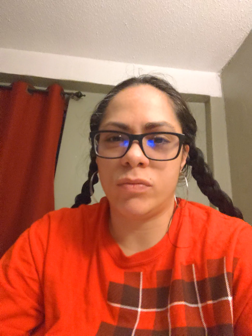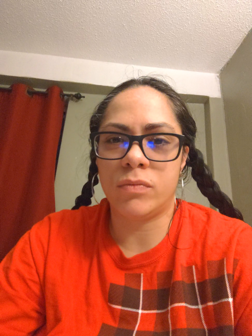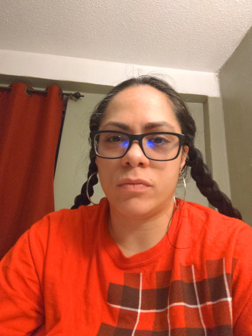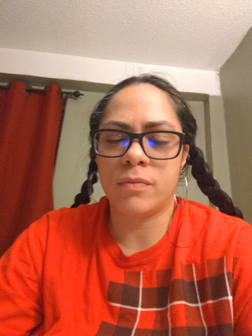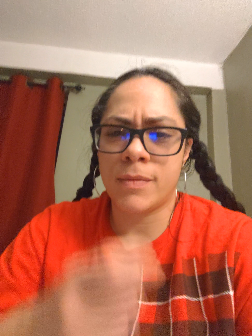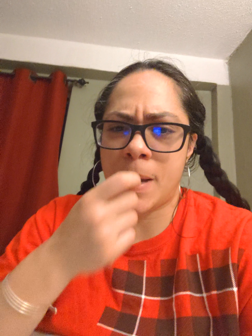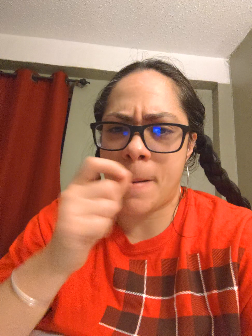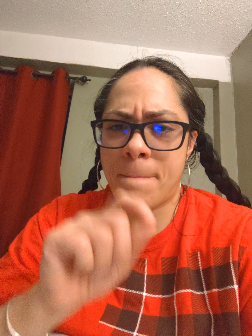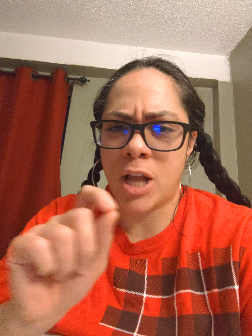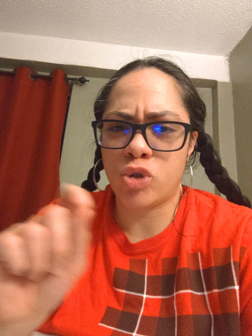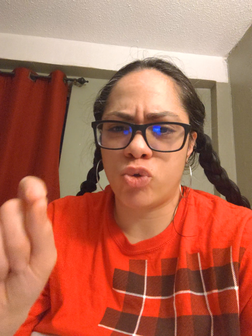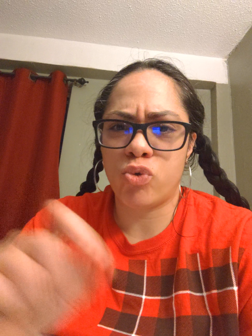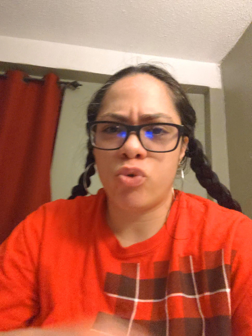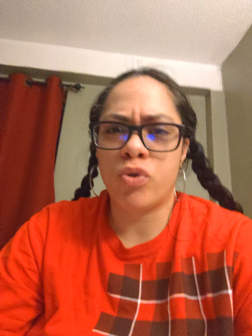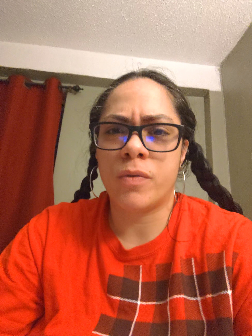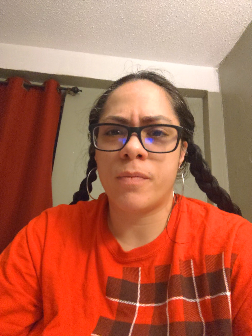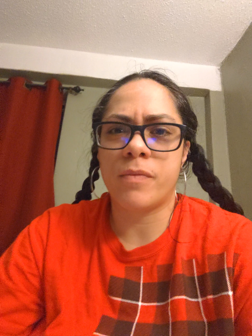pencil